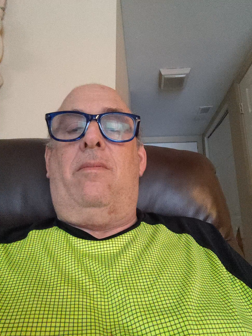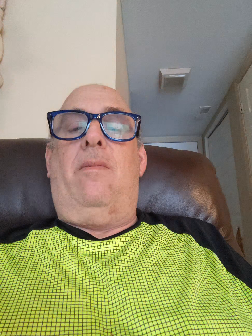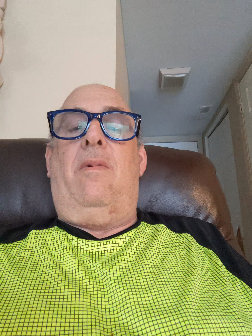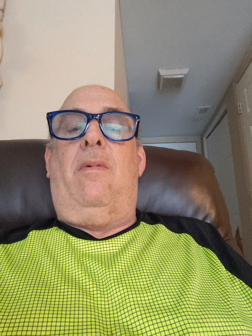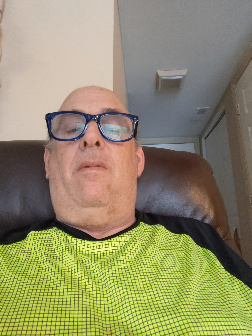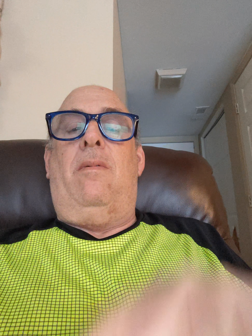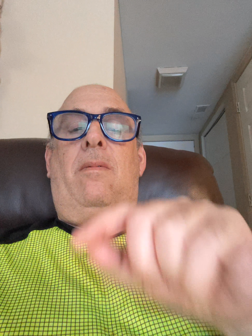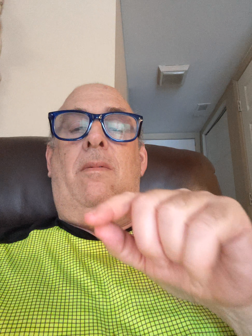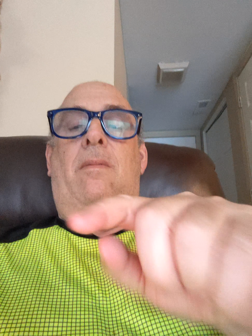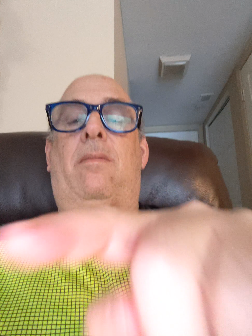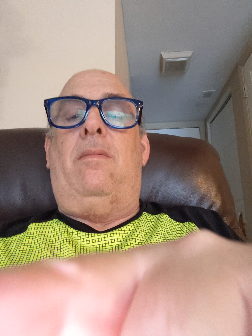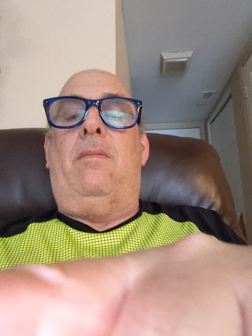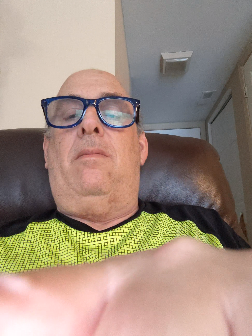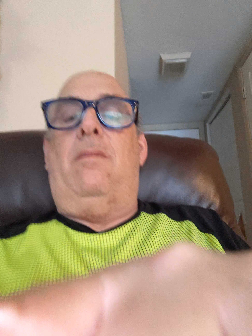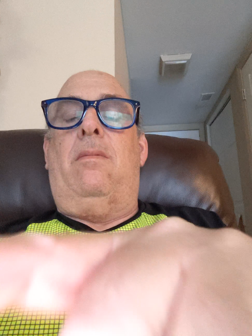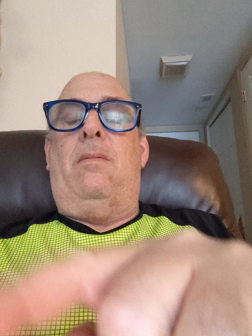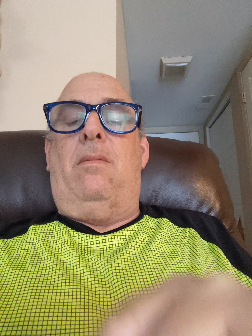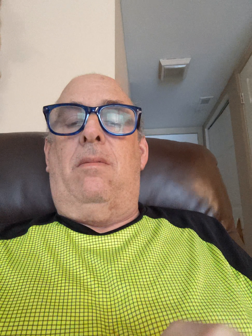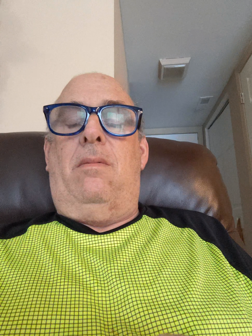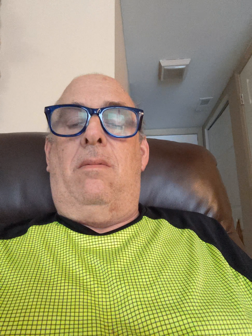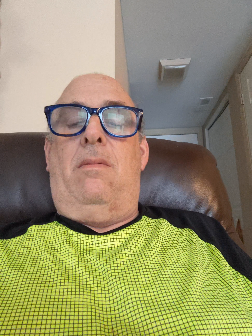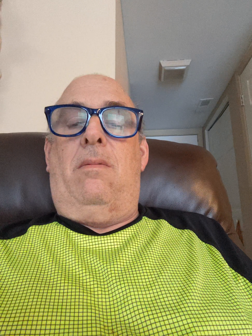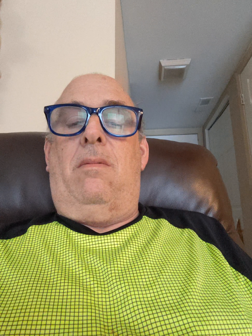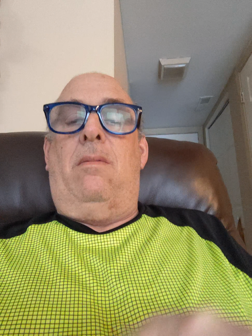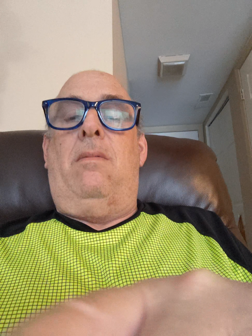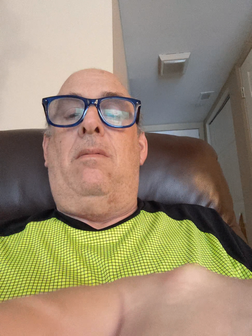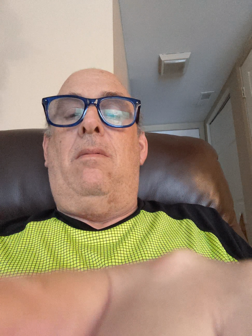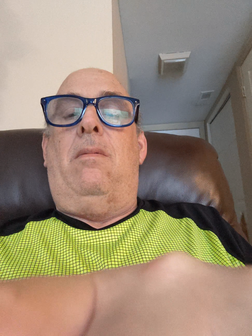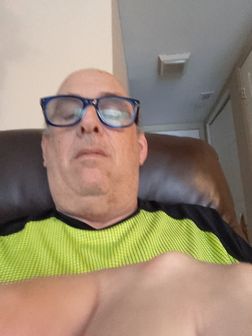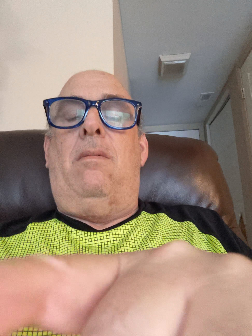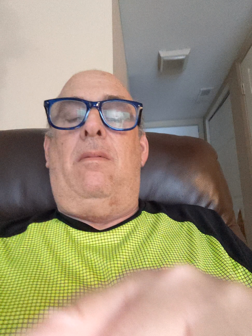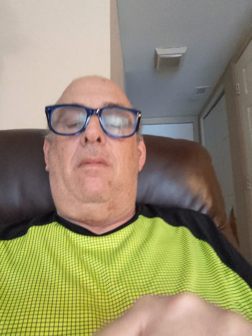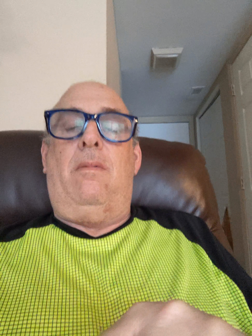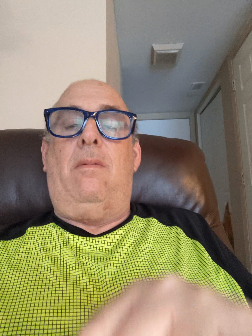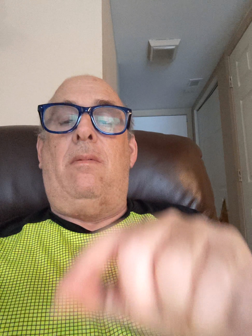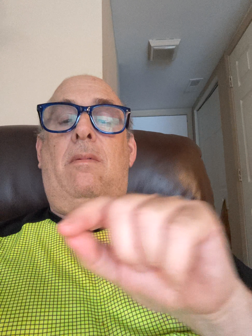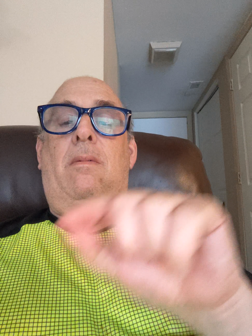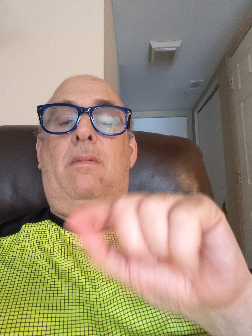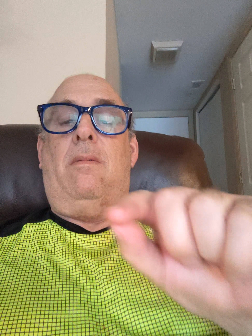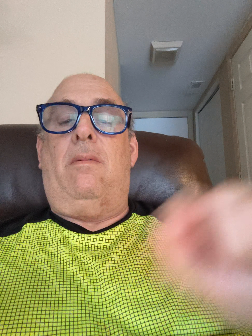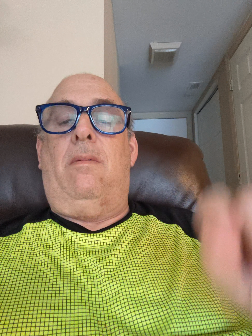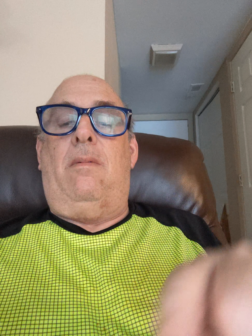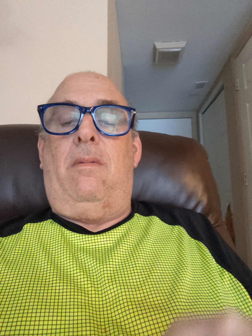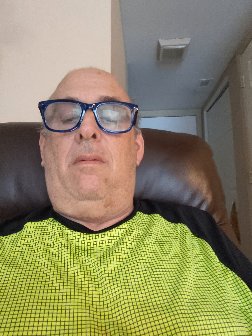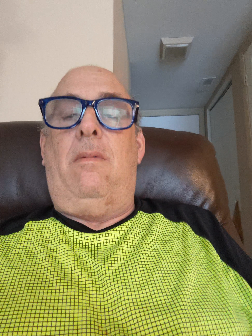pen